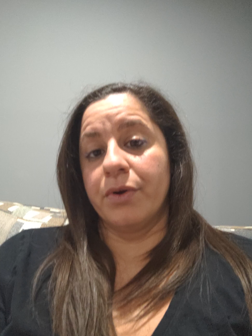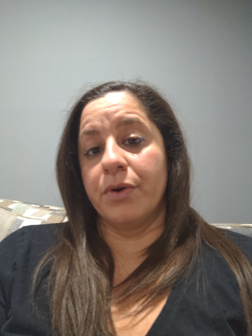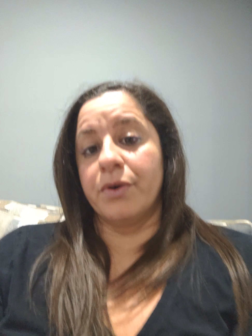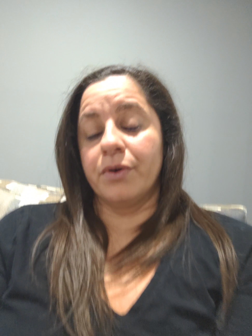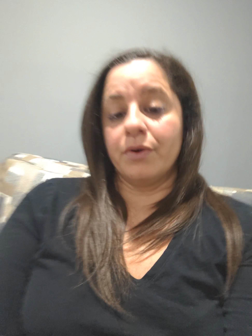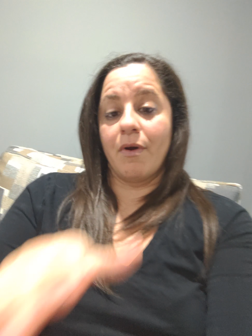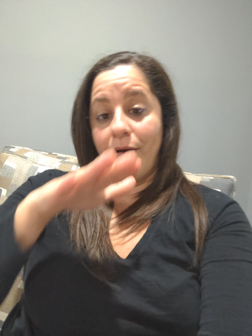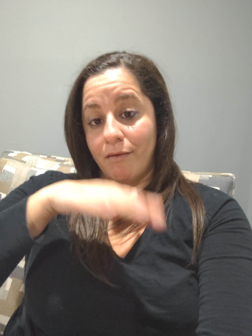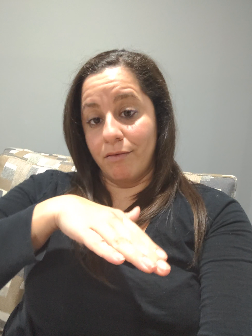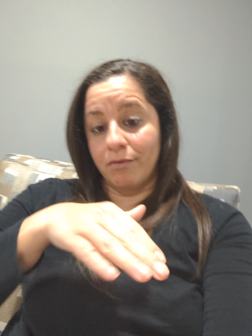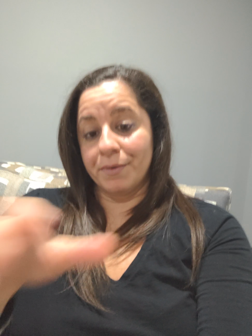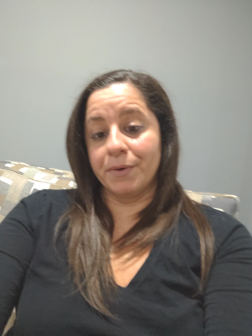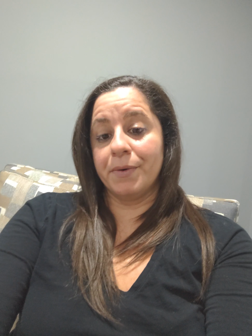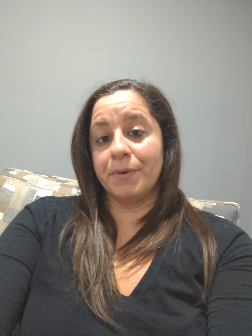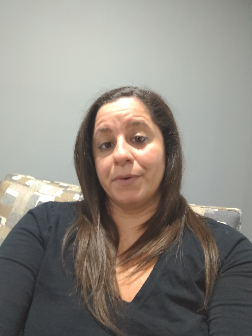on